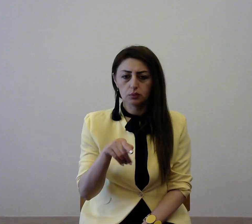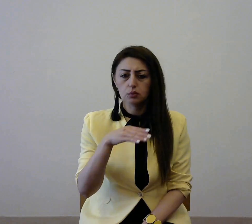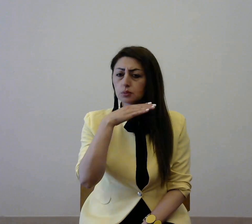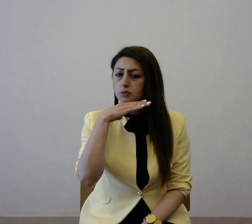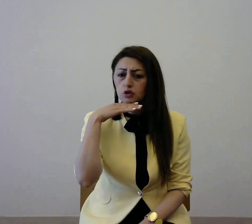çox